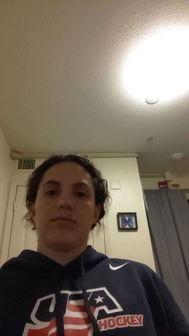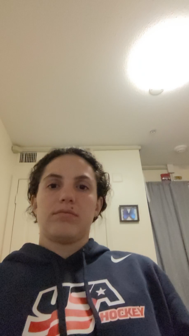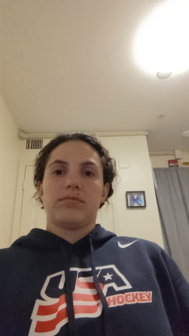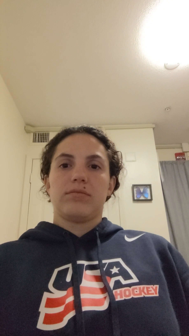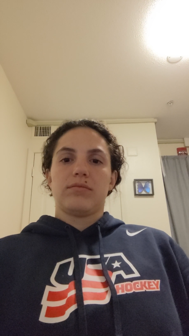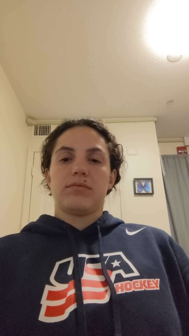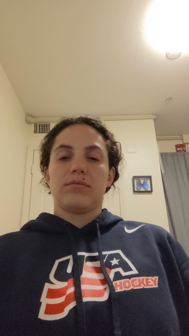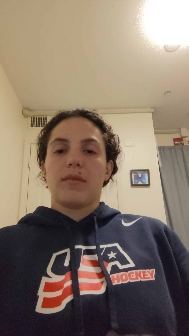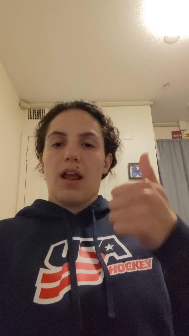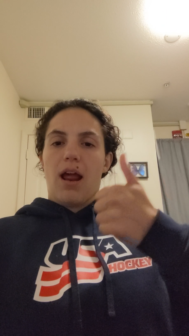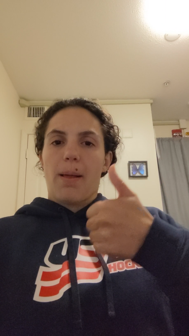help